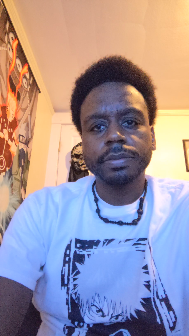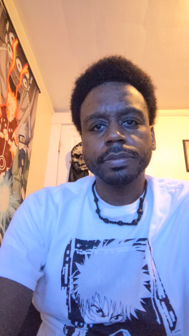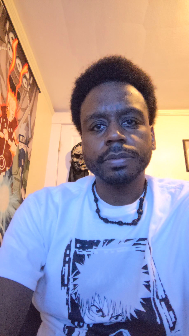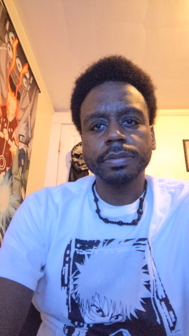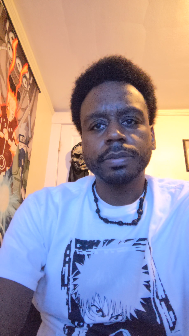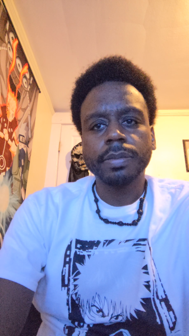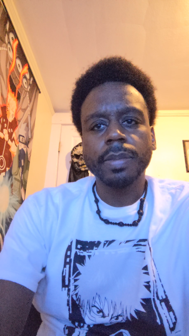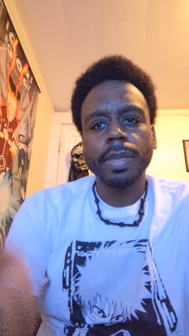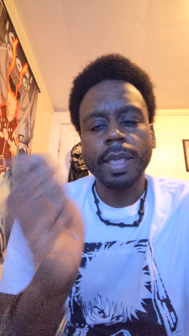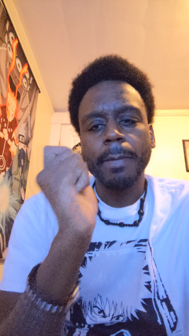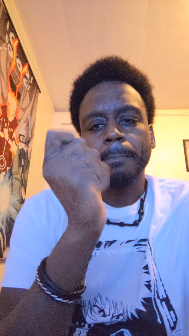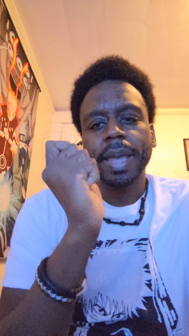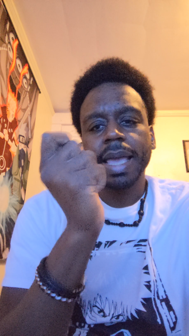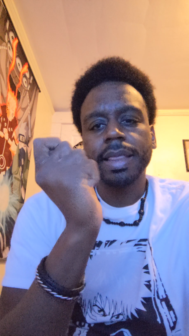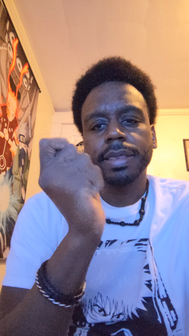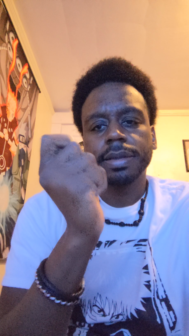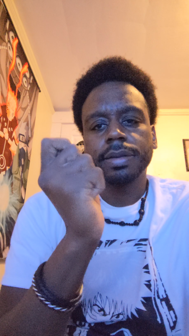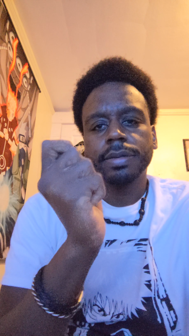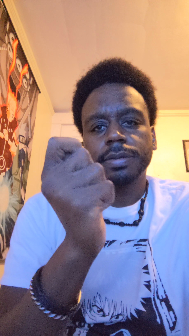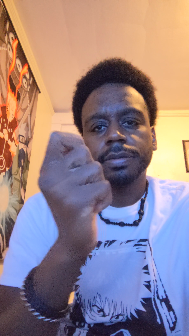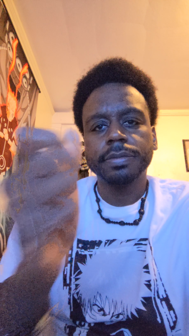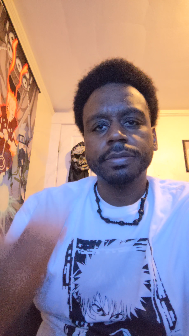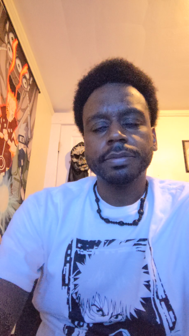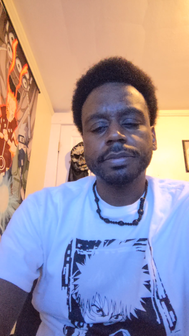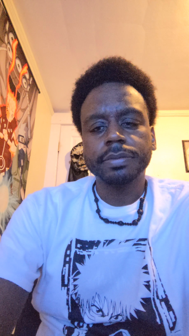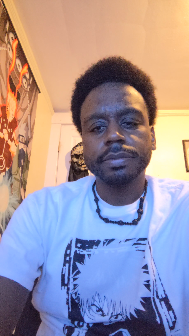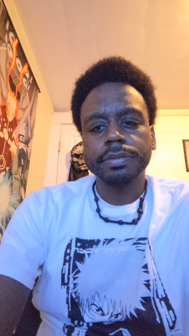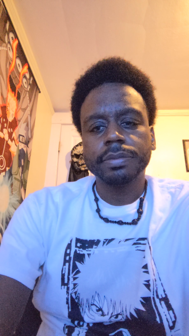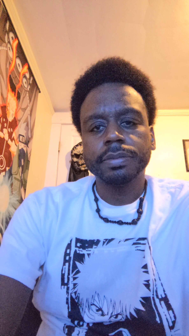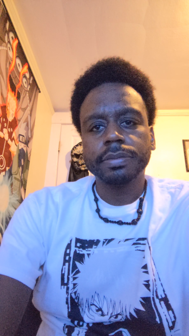bat